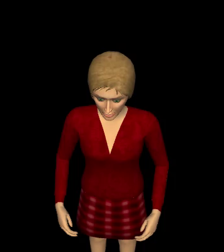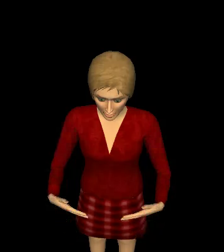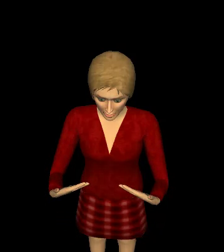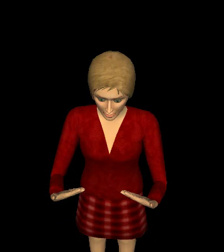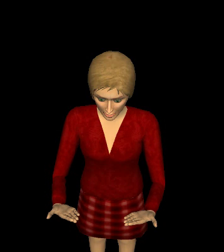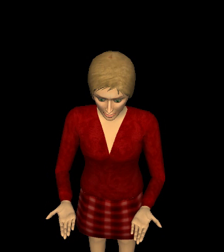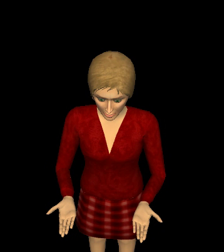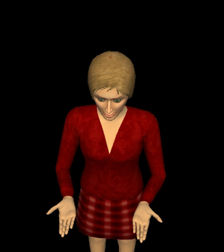لذا